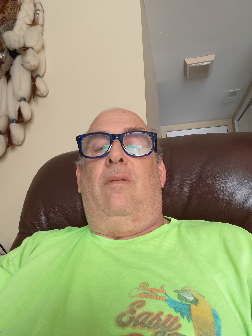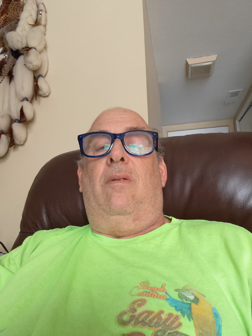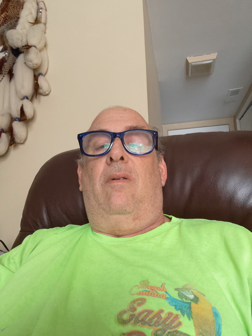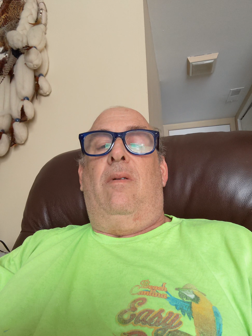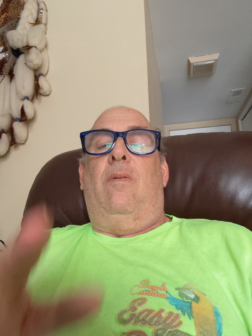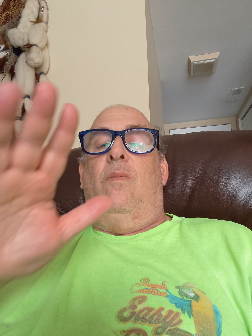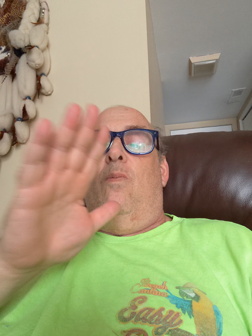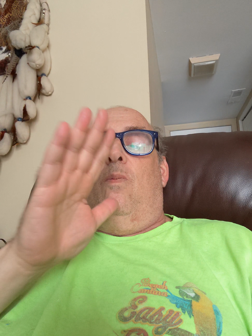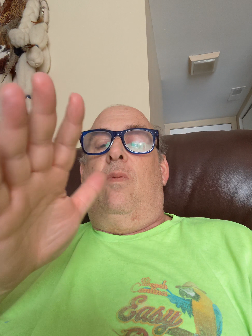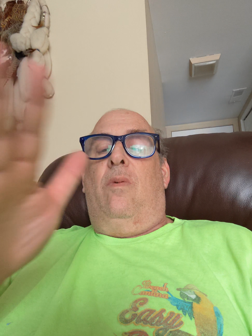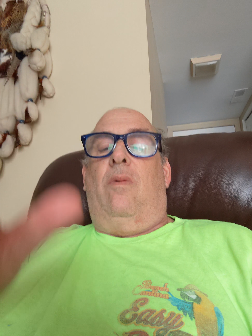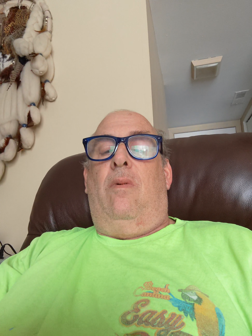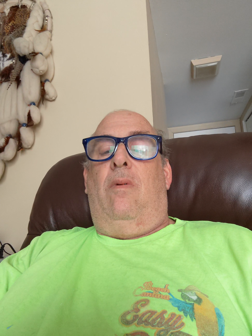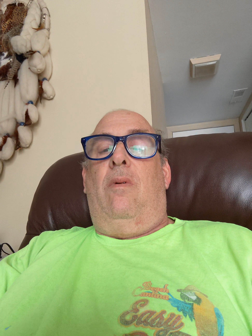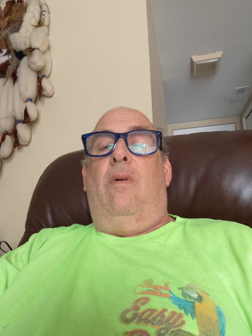grandma